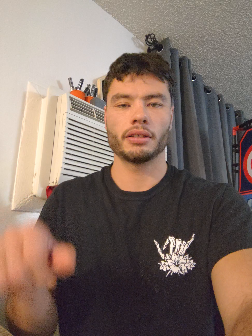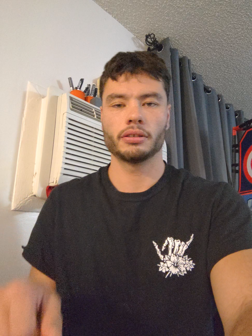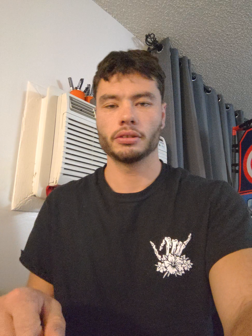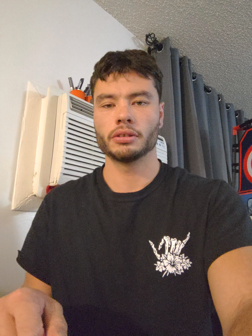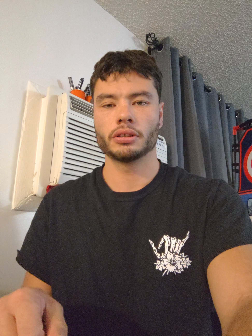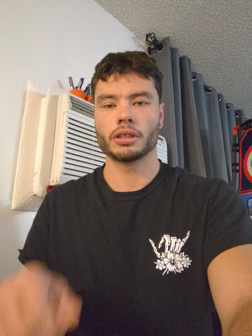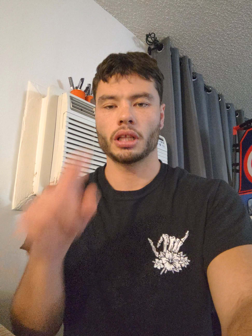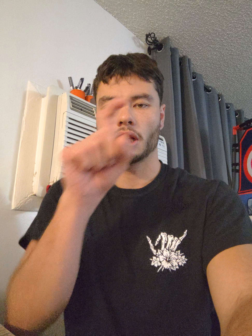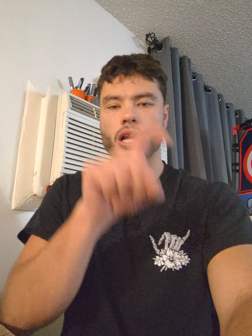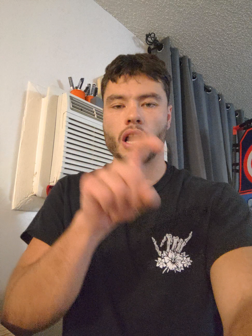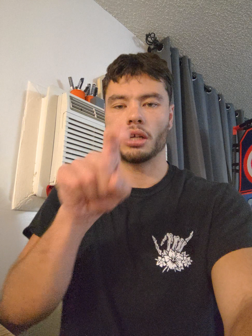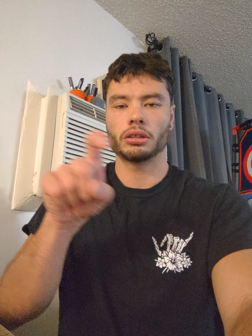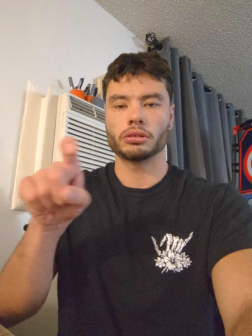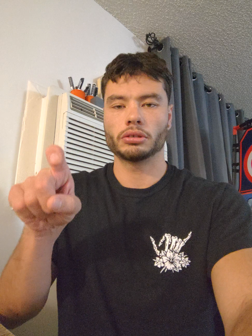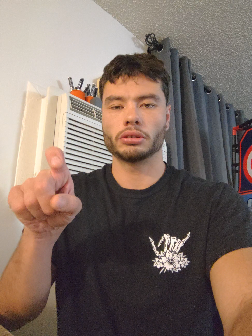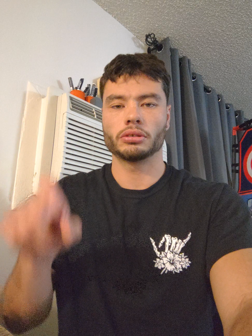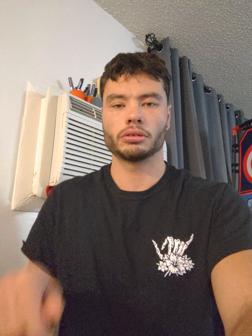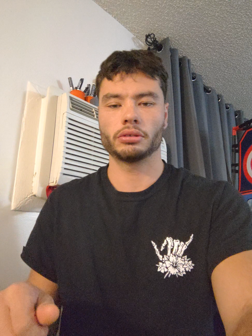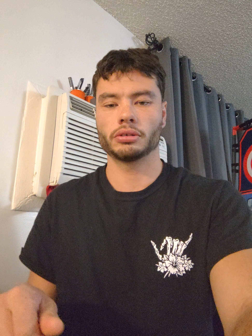closet